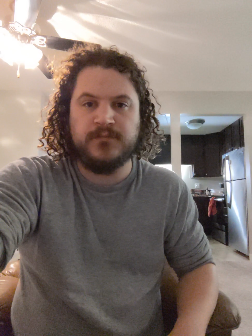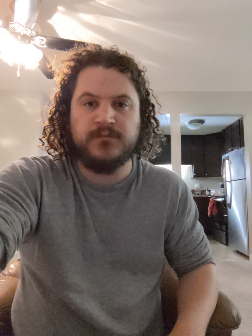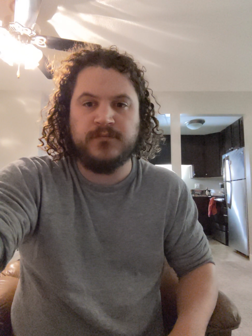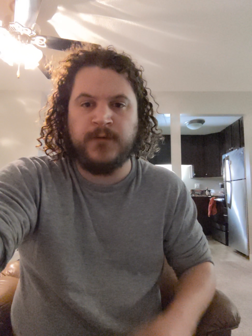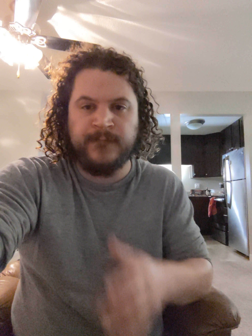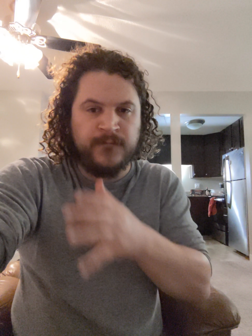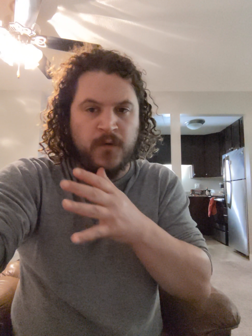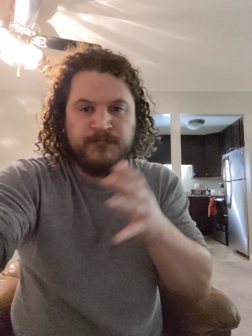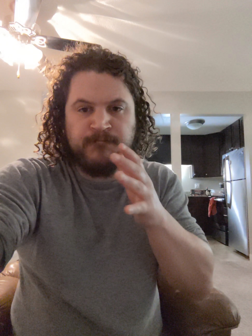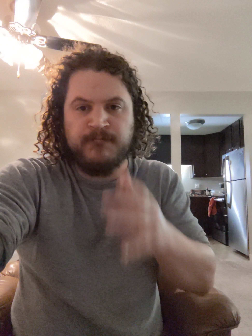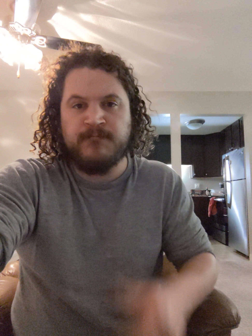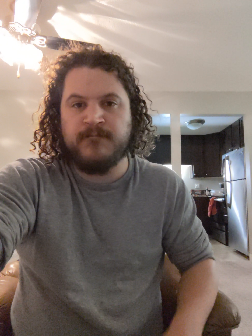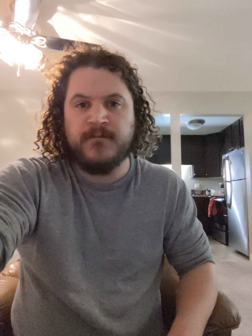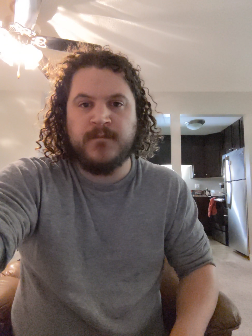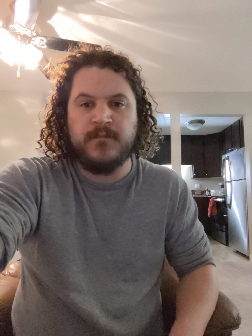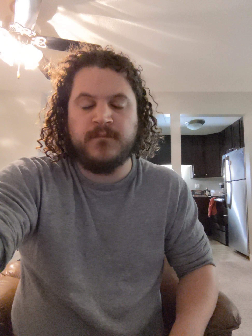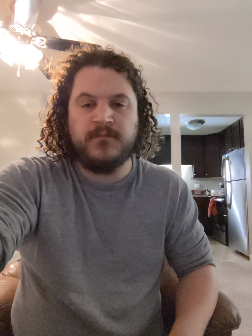farm